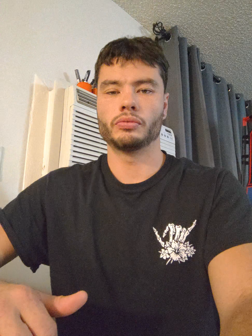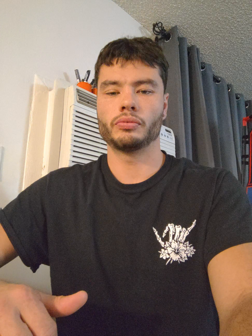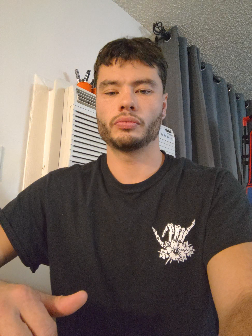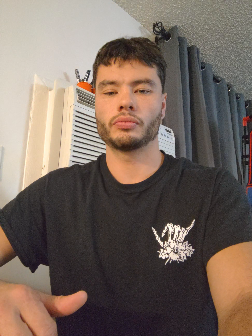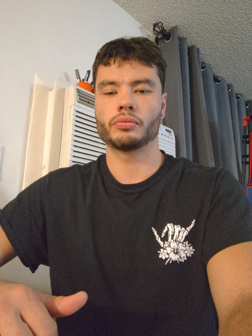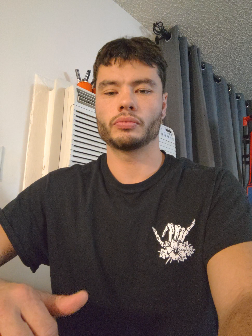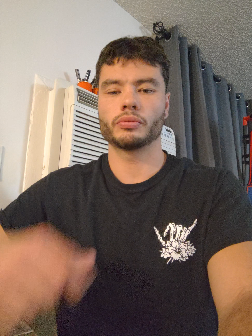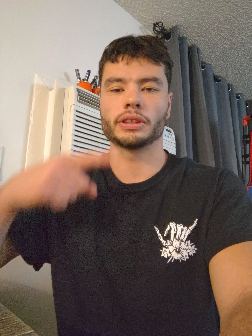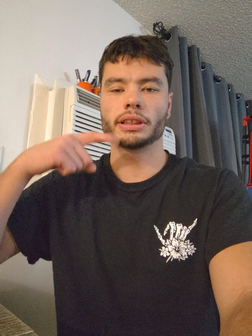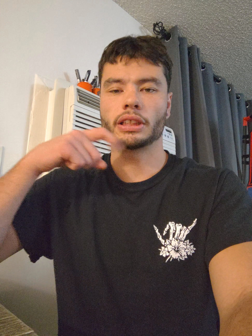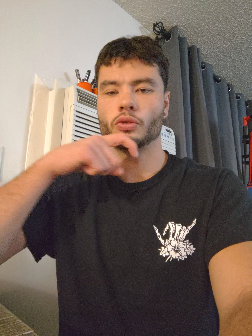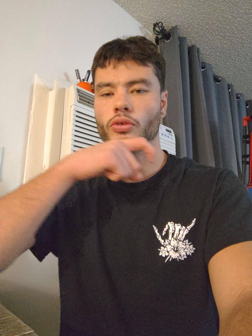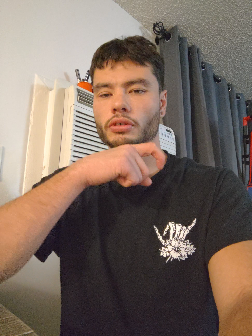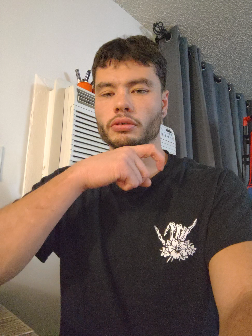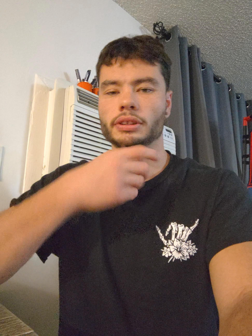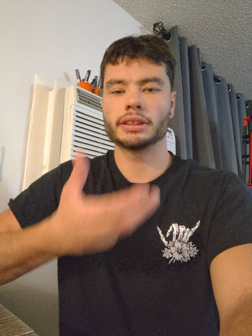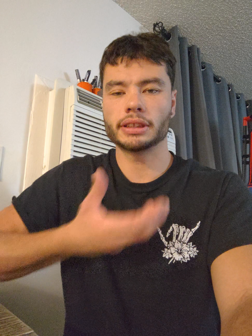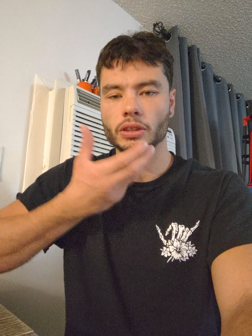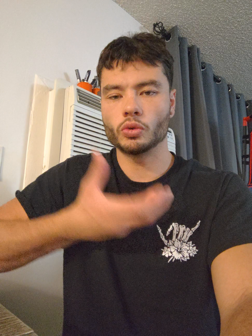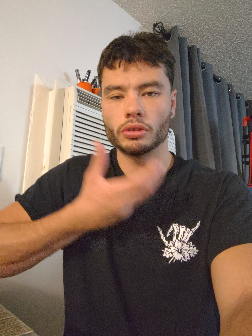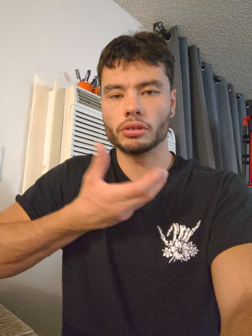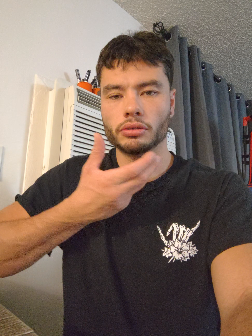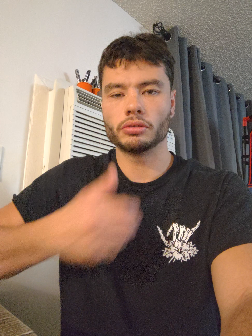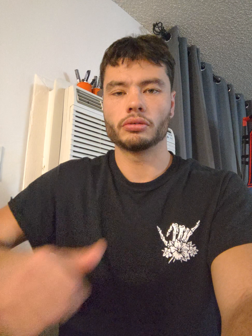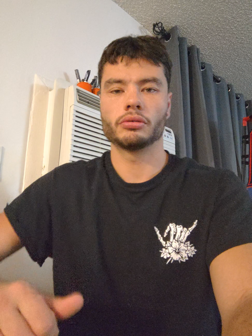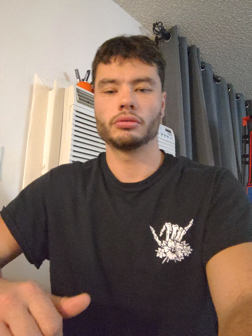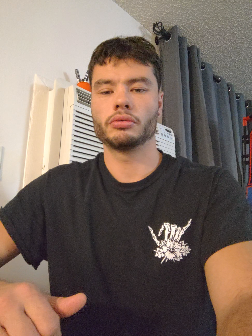cereal